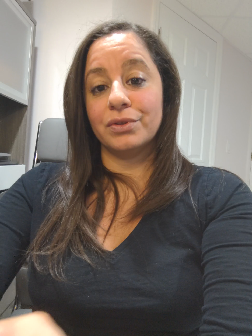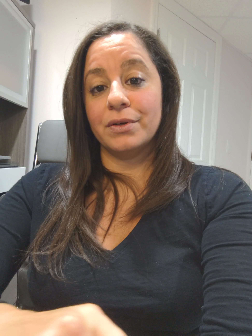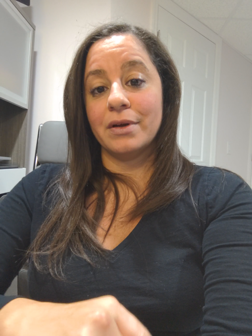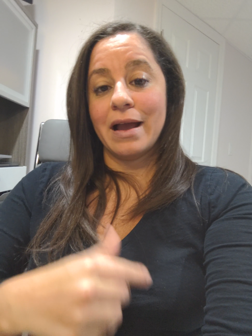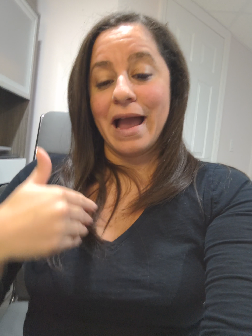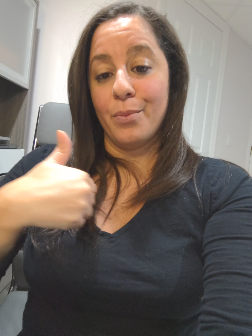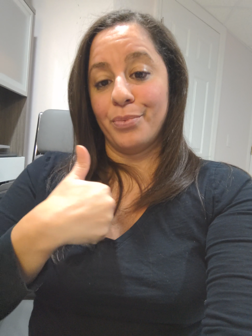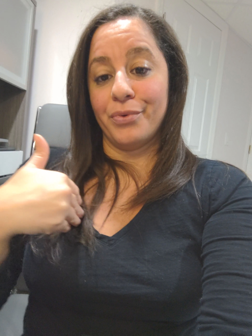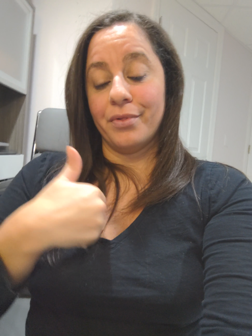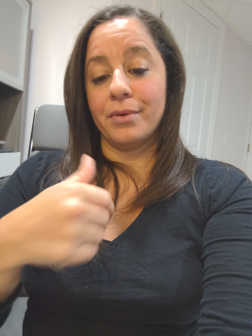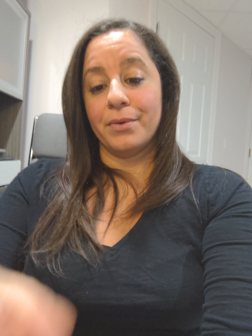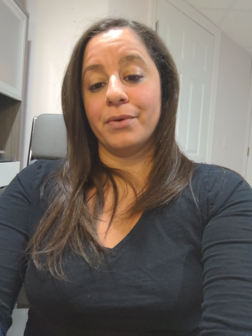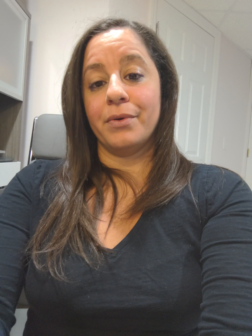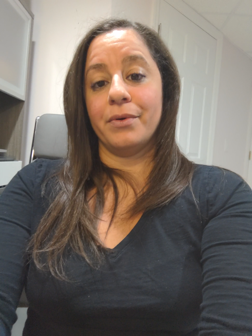animal